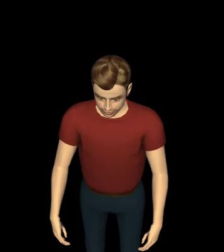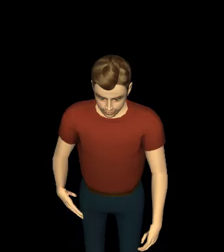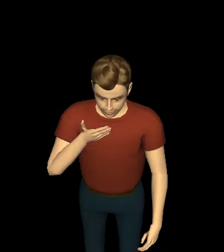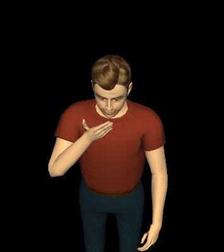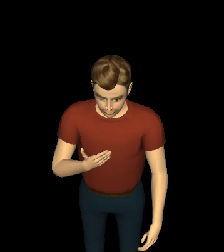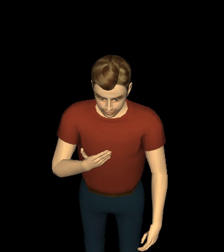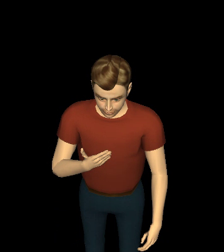شكرا